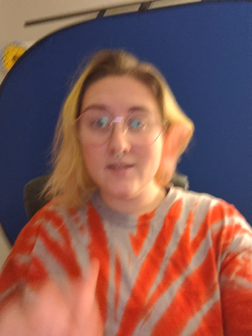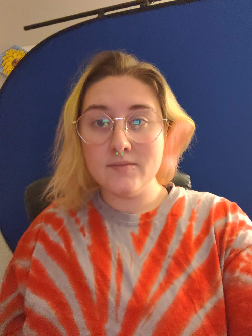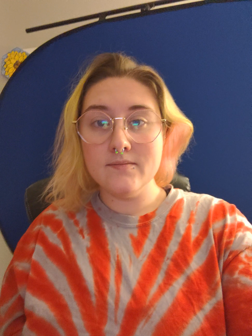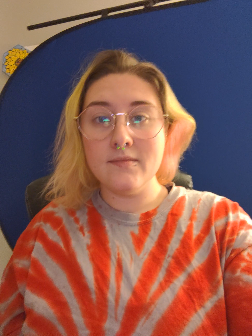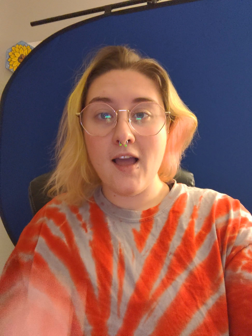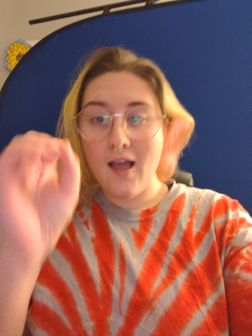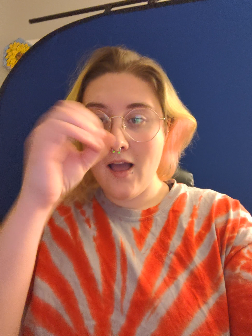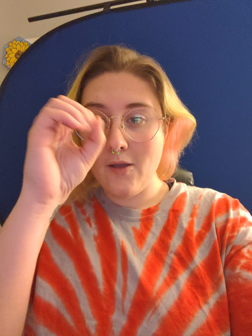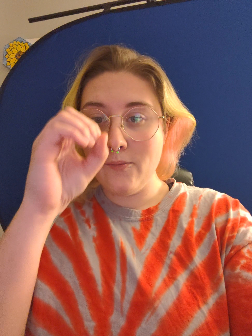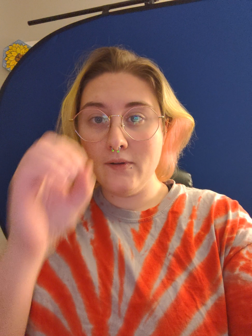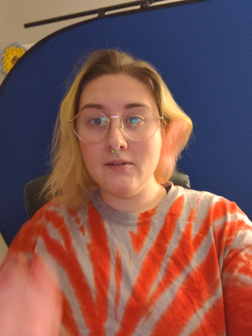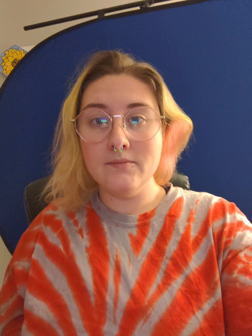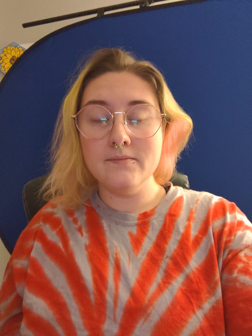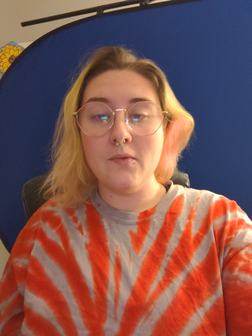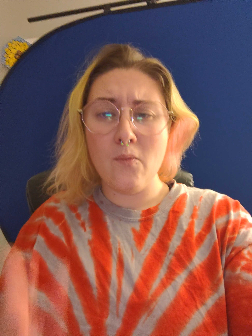owl